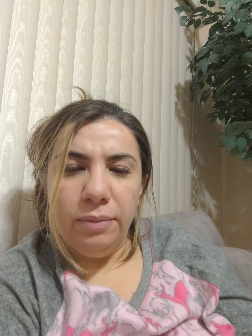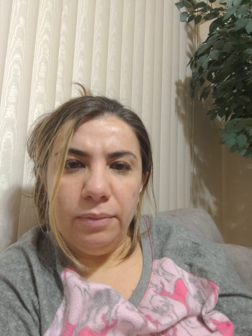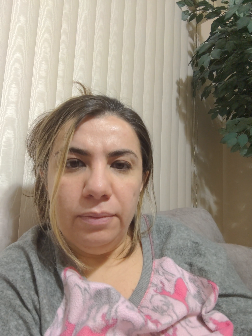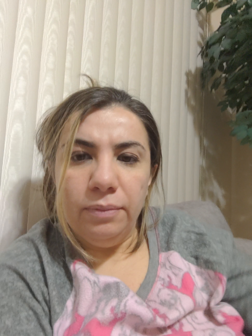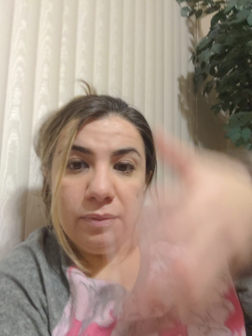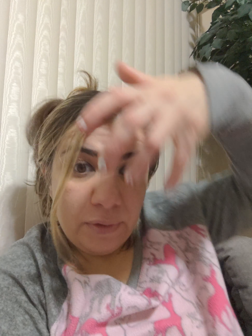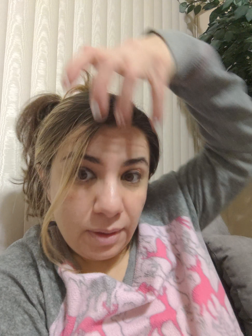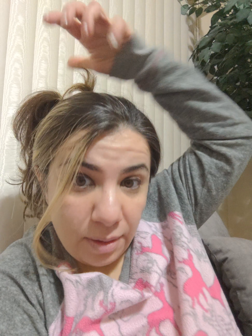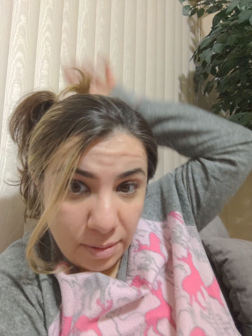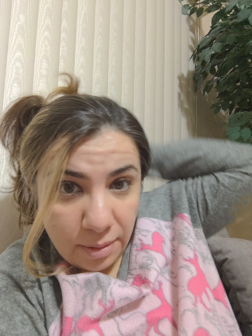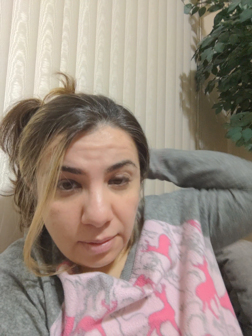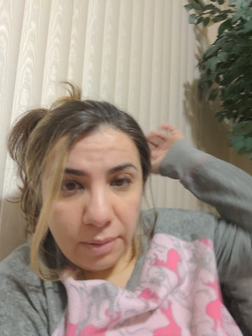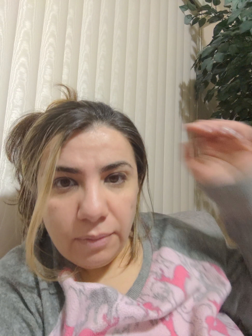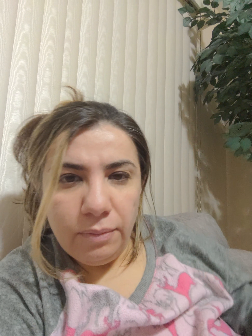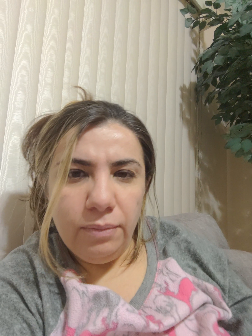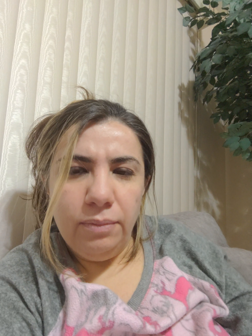lion